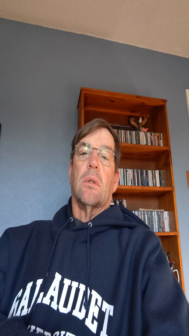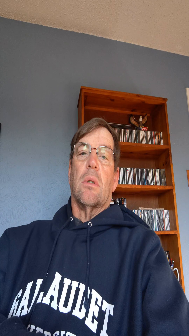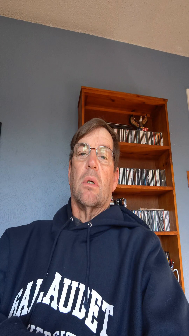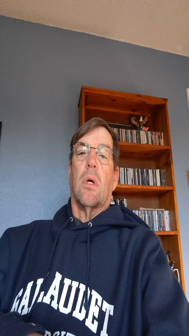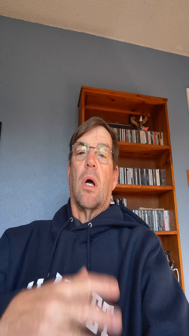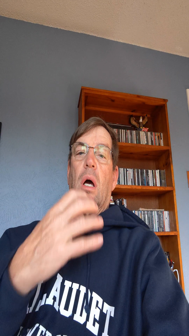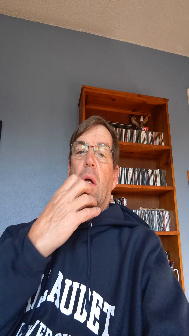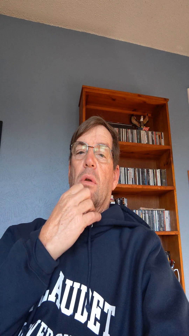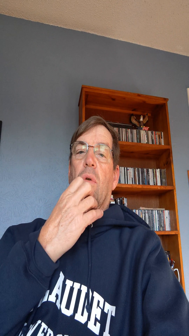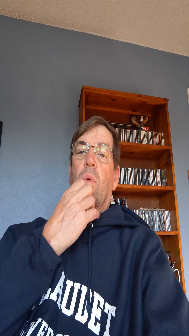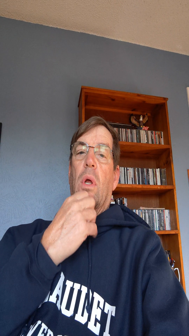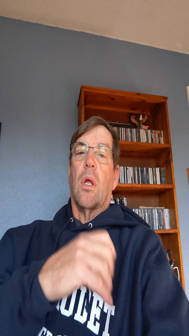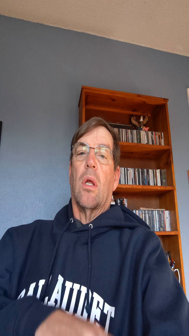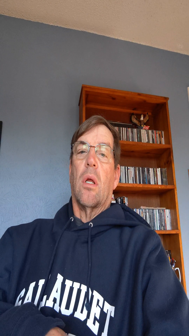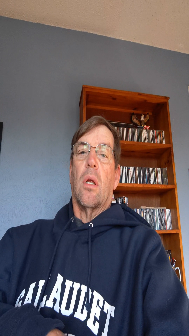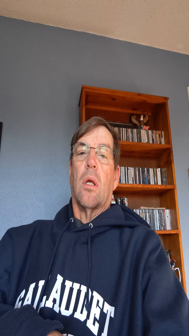underwear